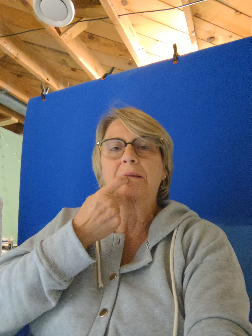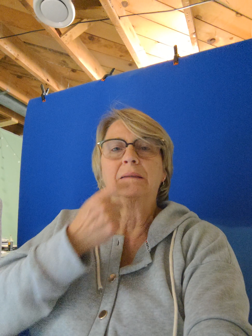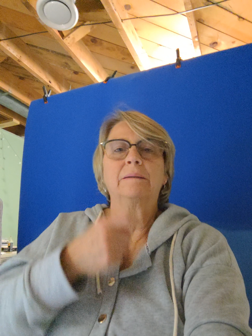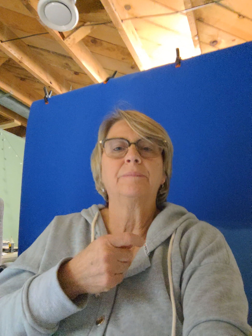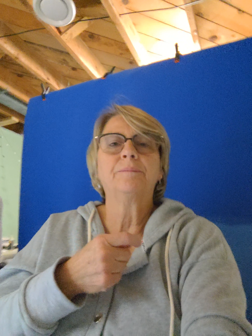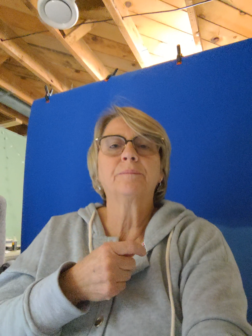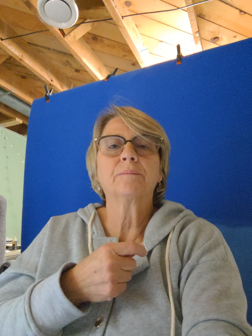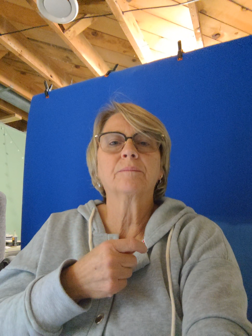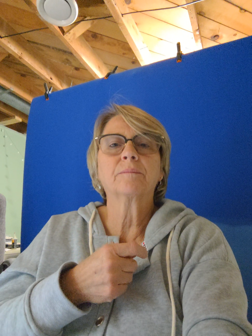window